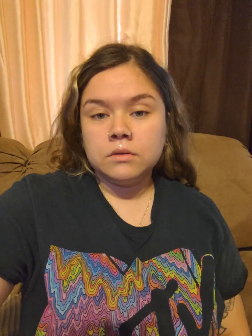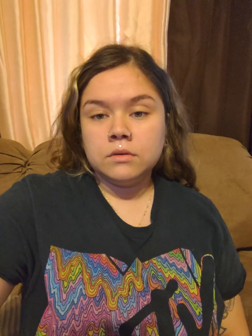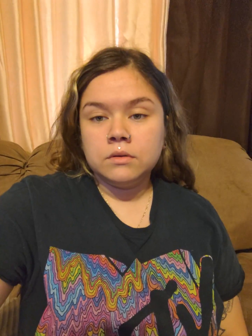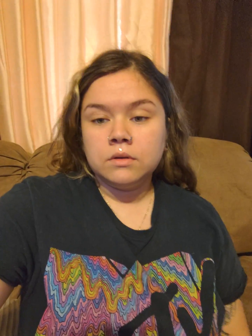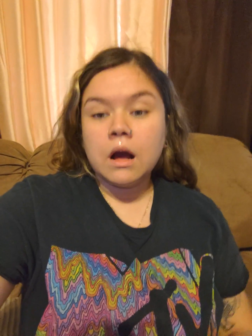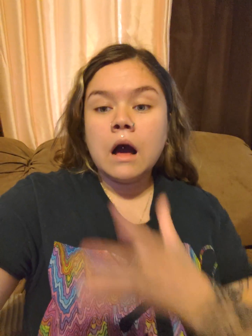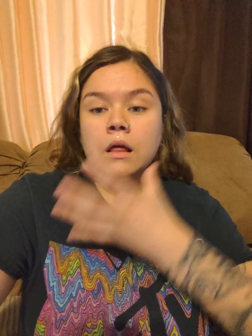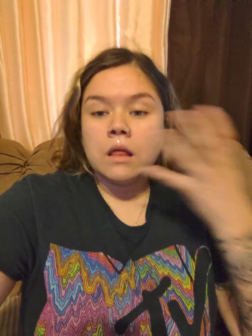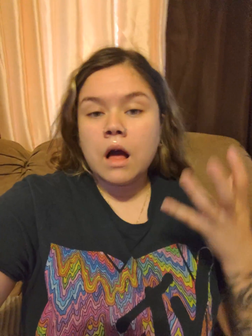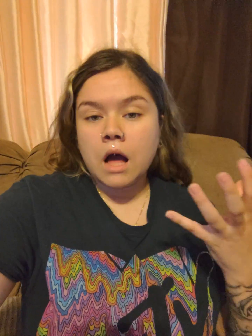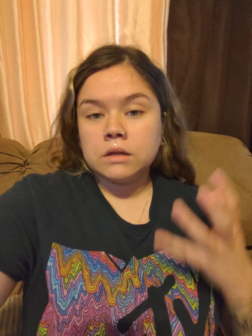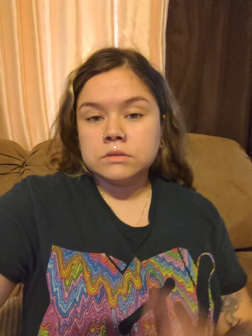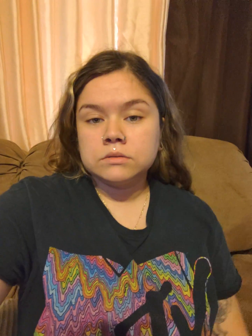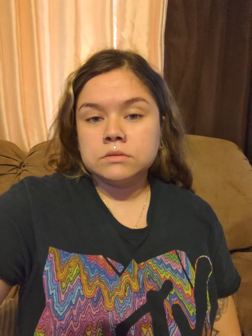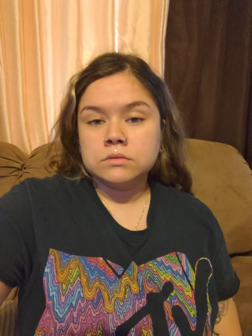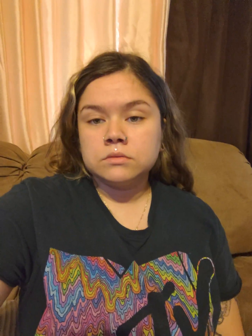a lot